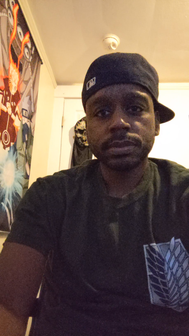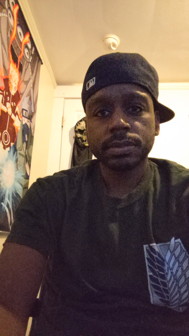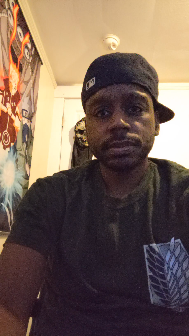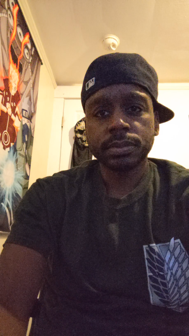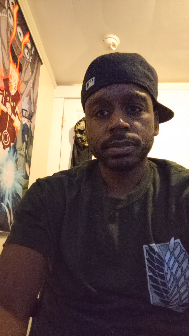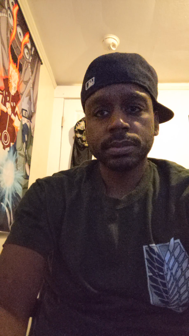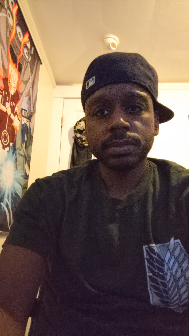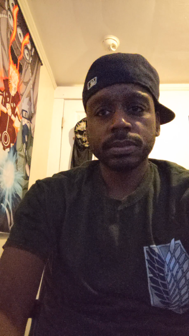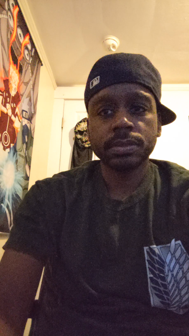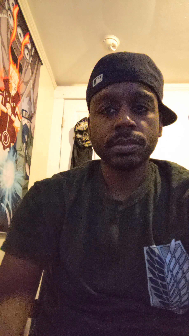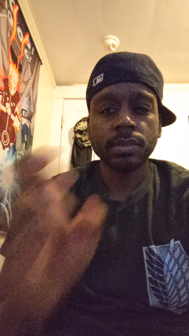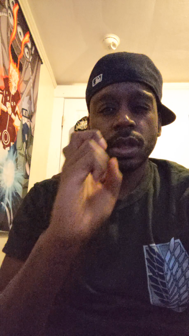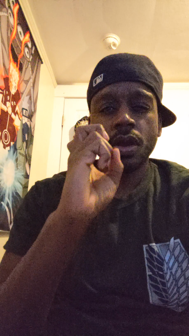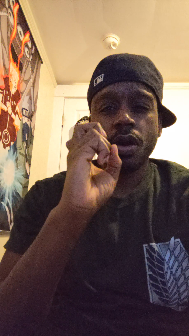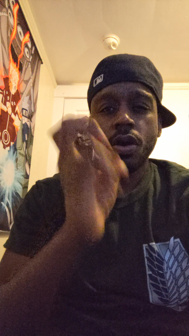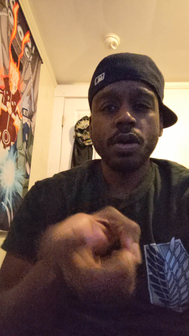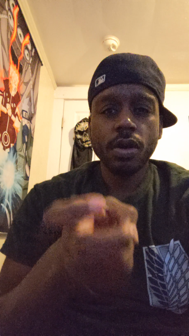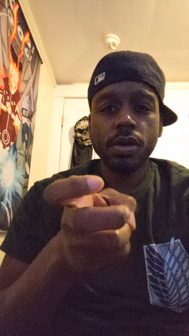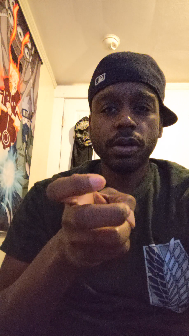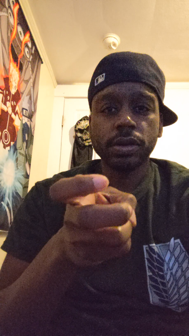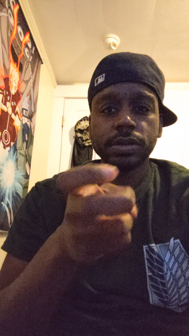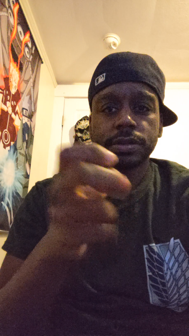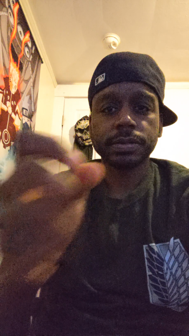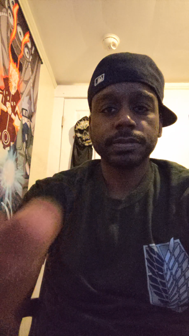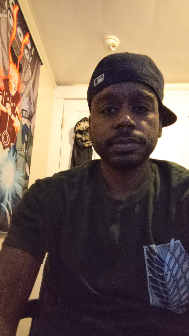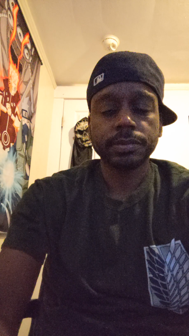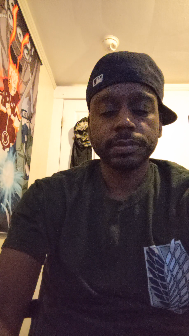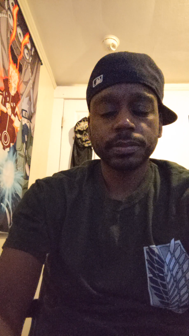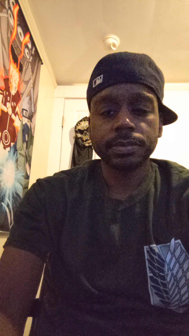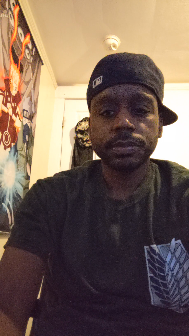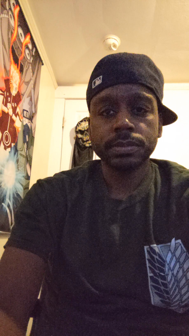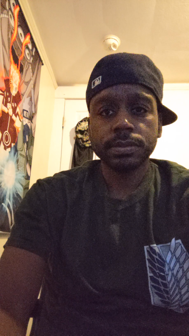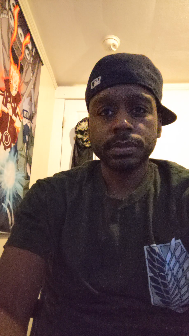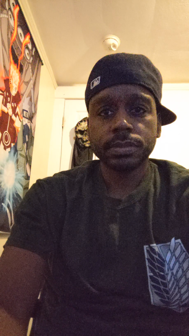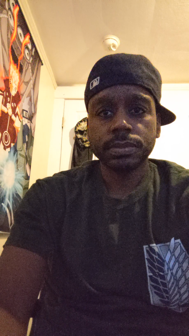hard